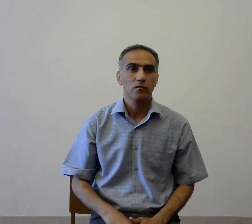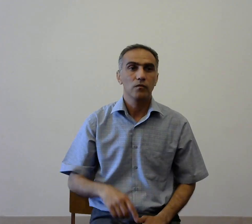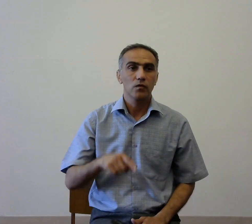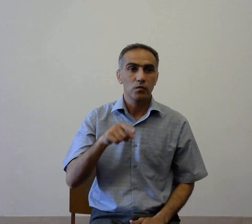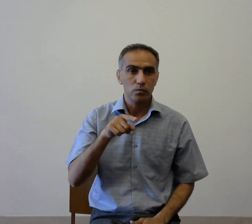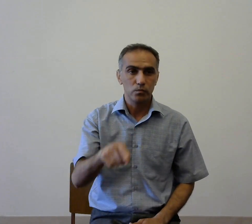bu